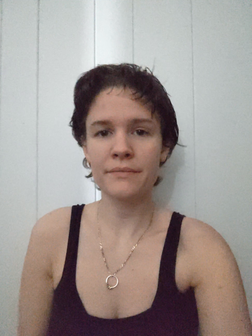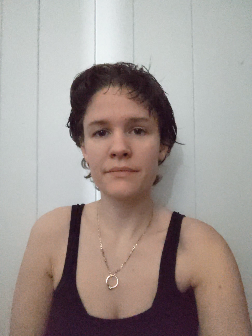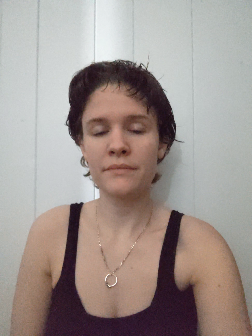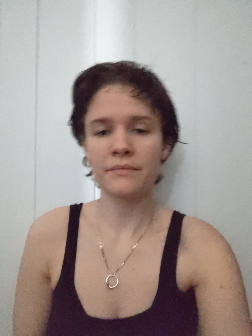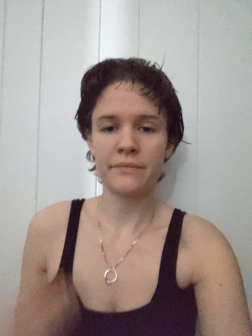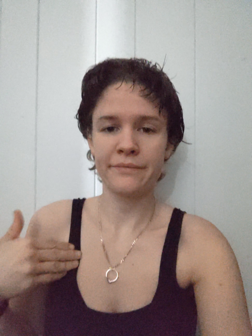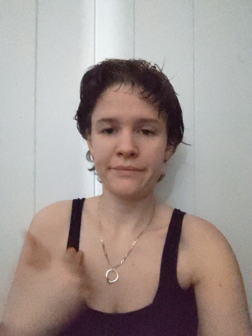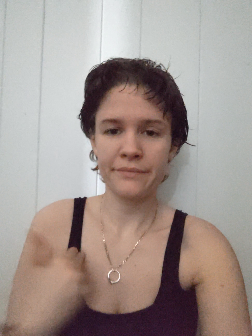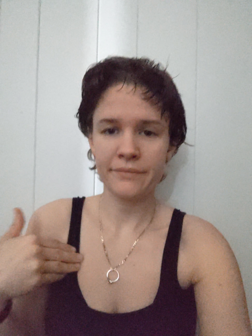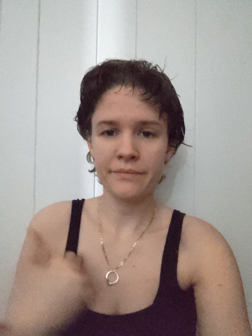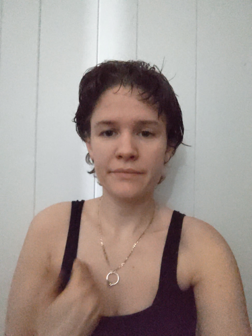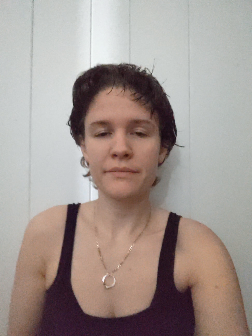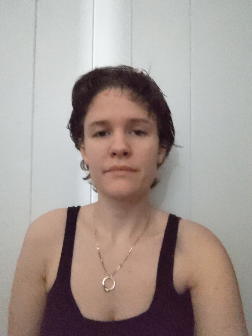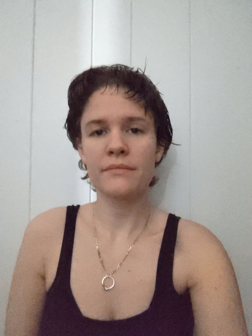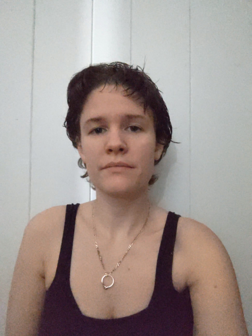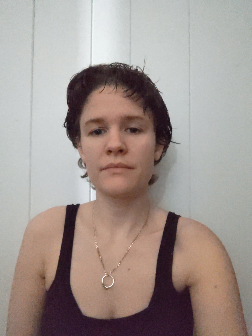animal